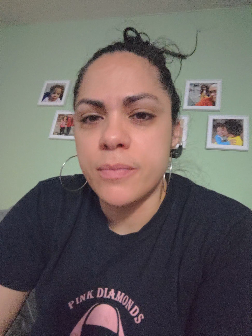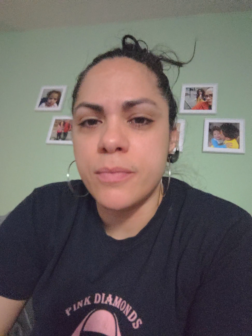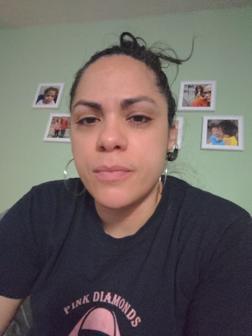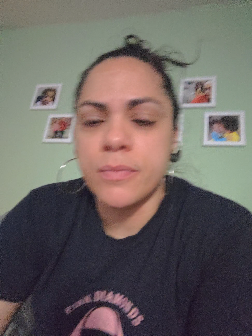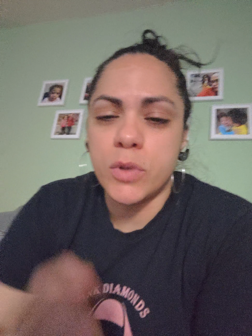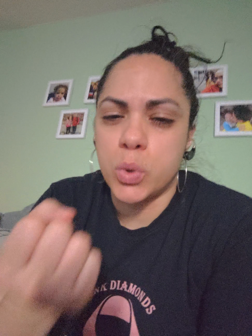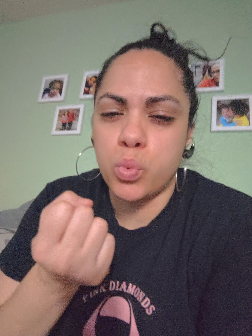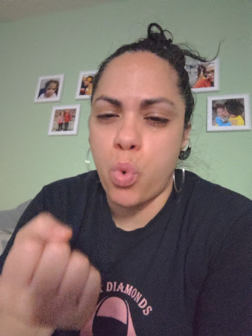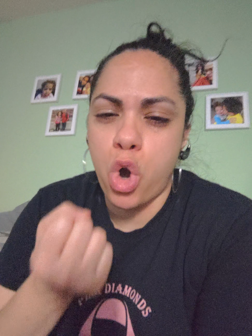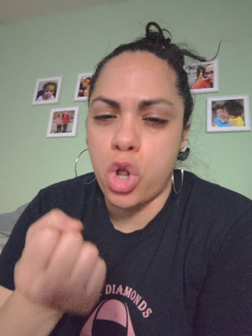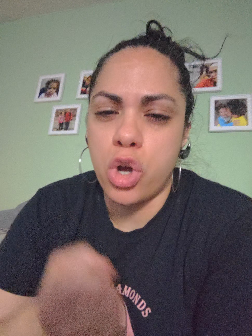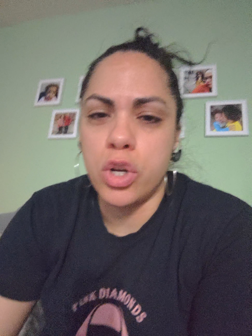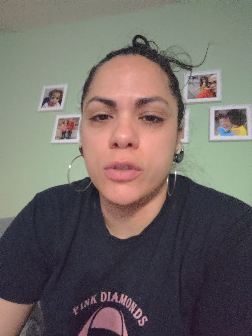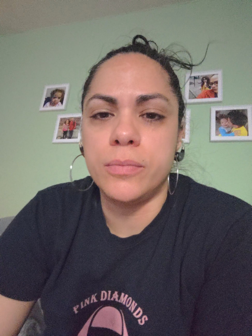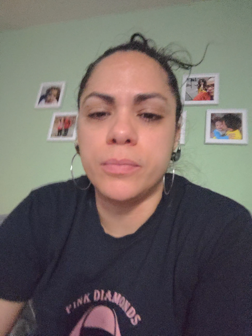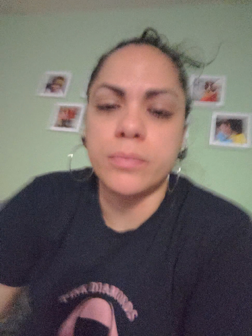drawer